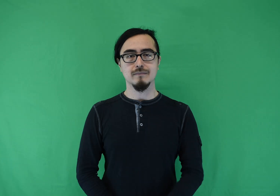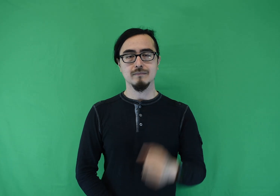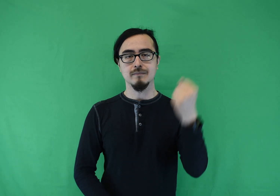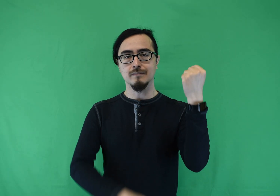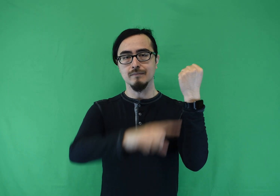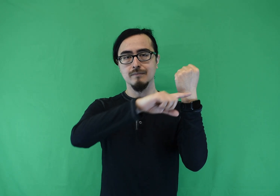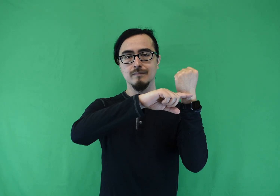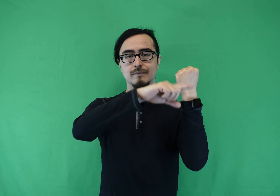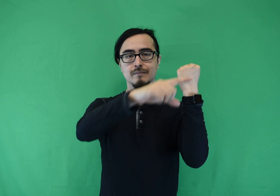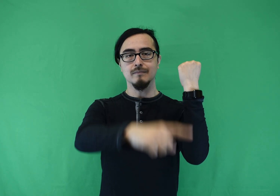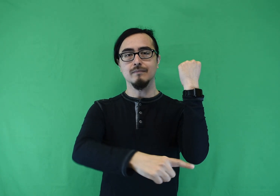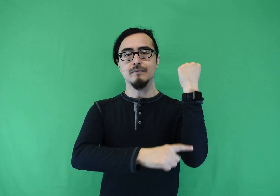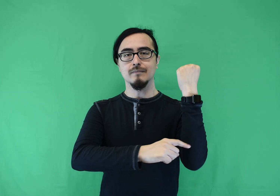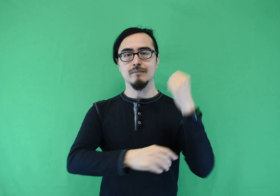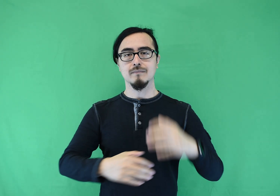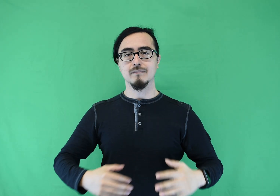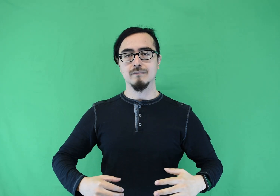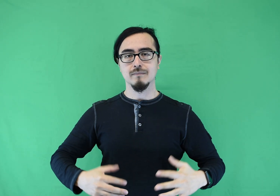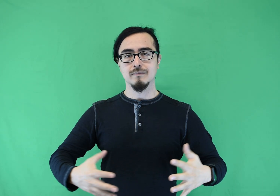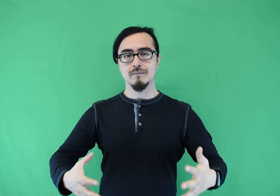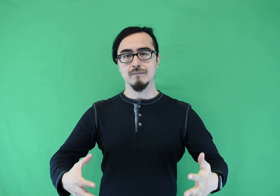embarazada